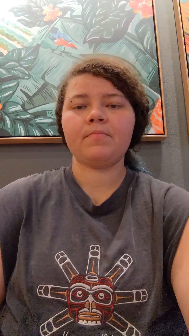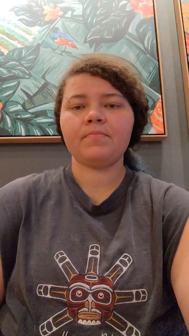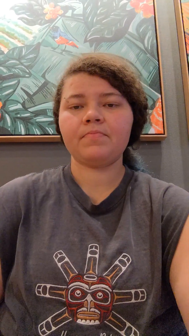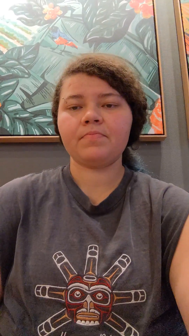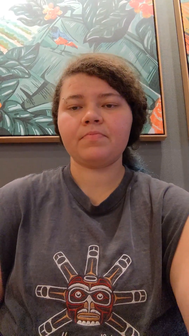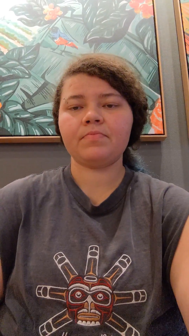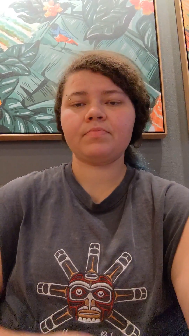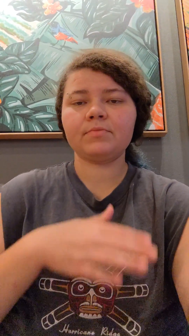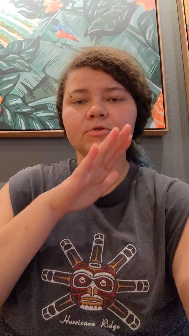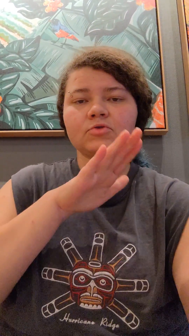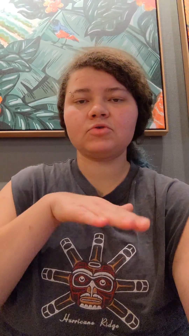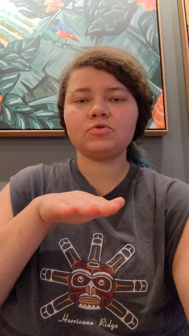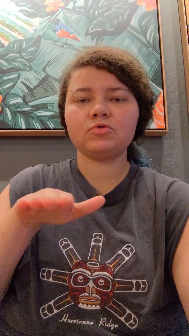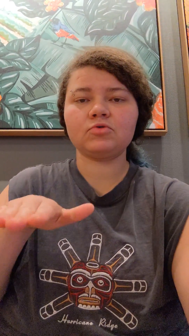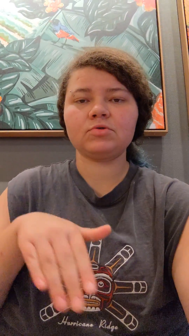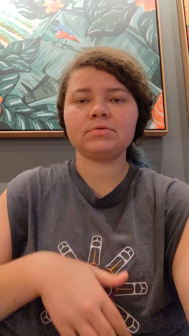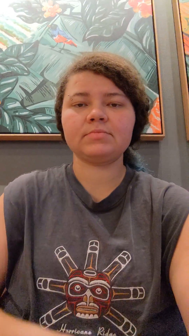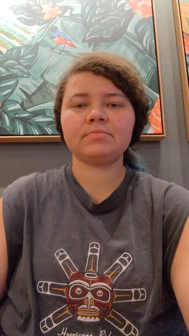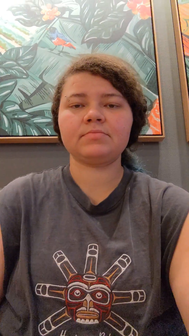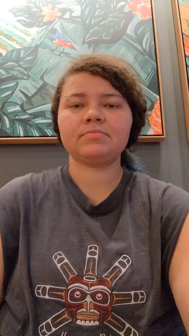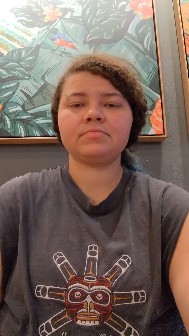children